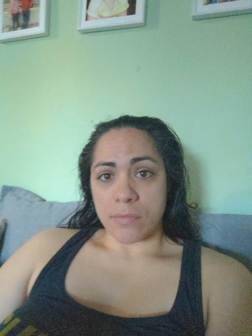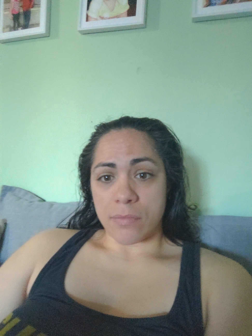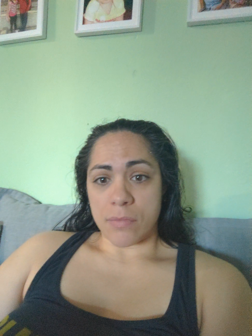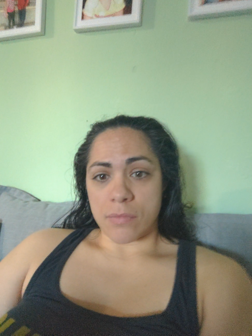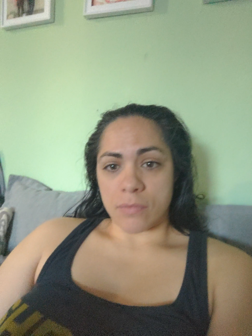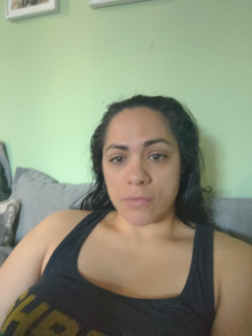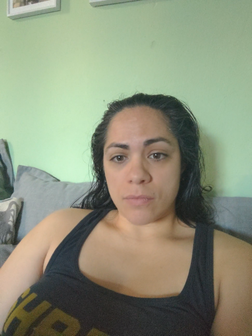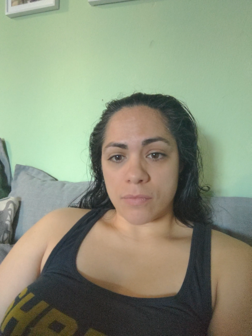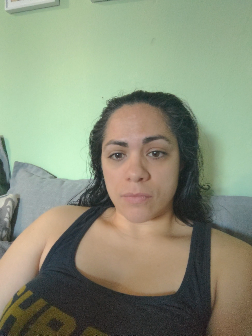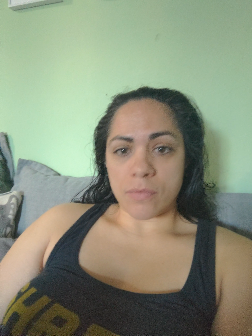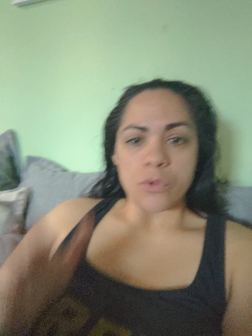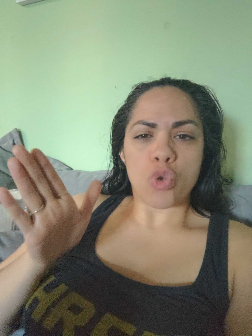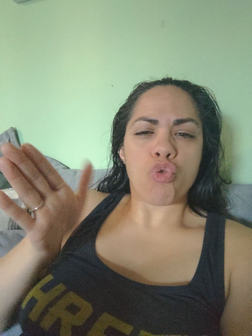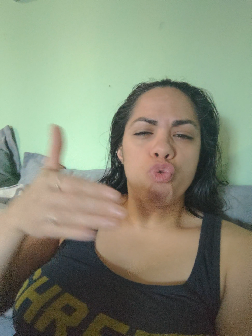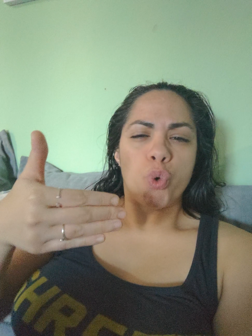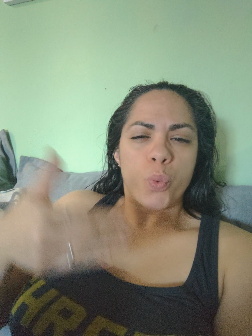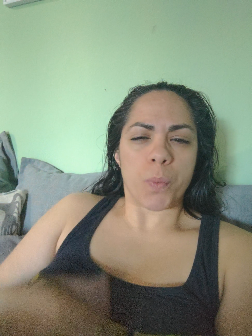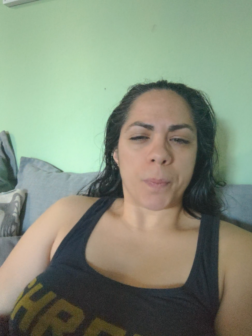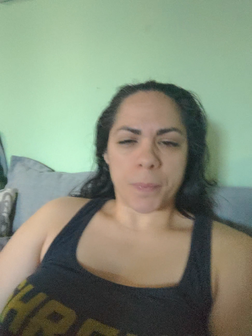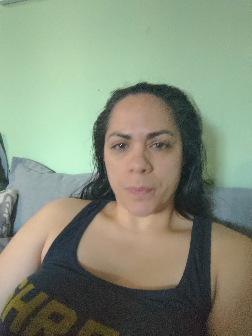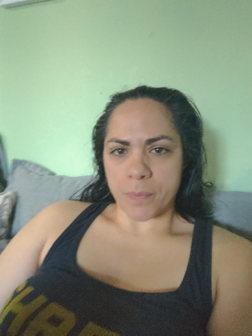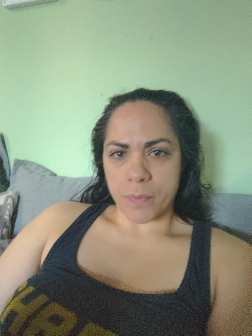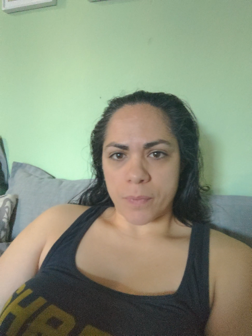room